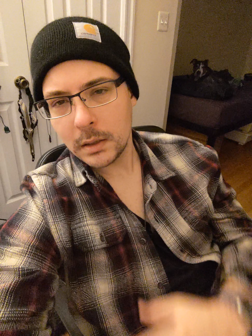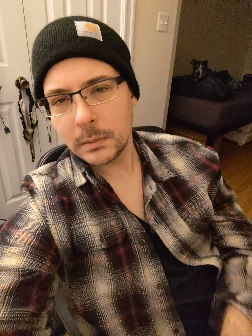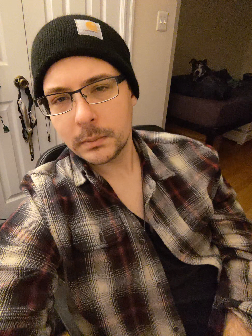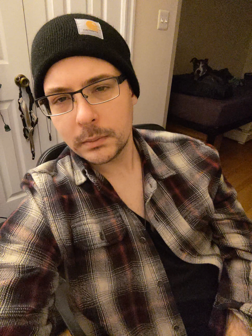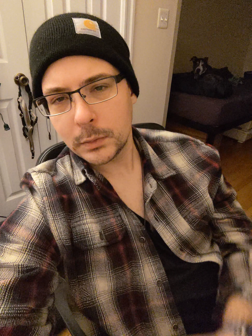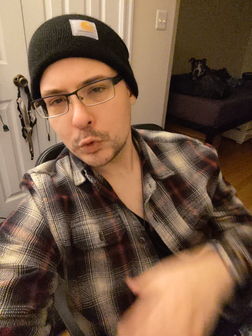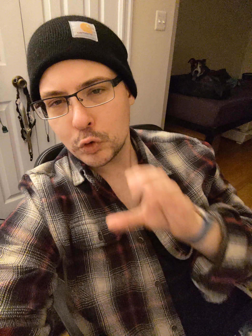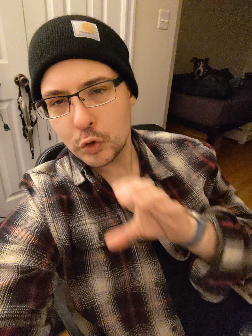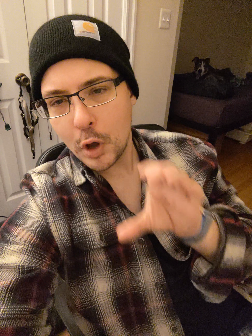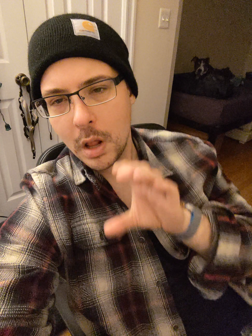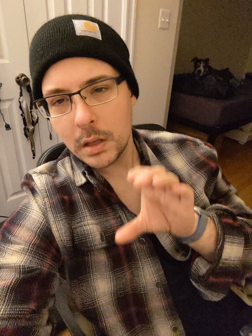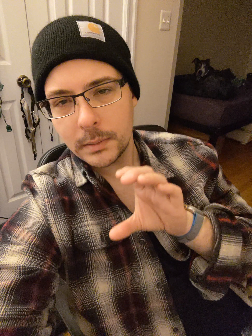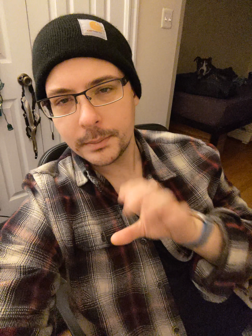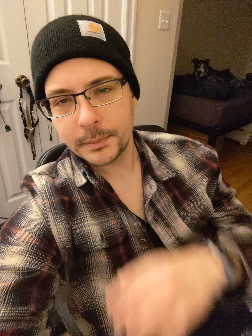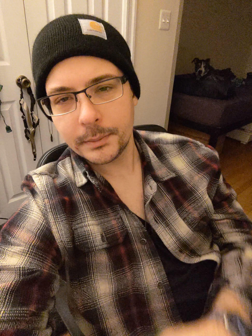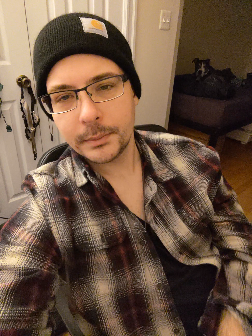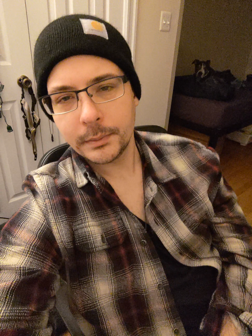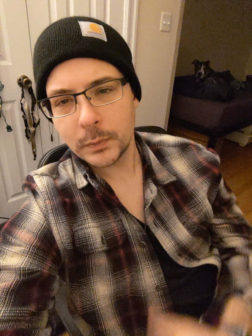chocolate